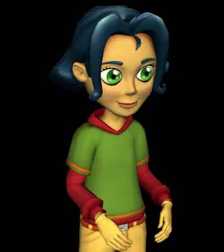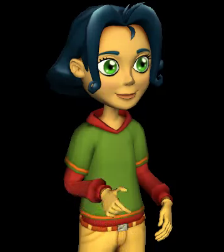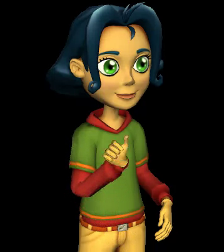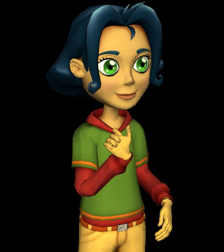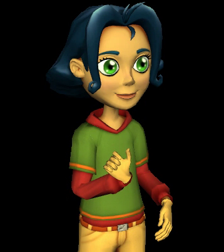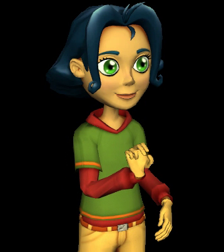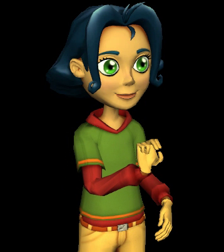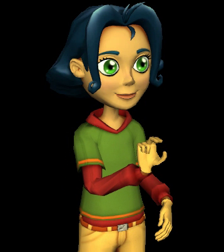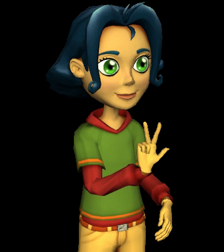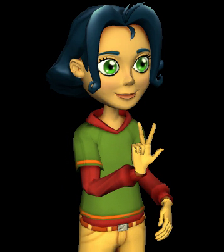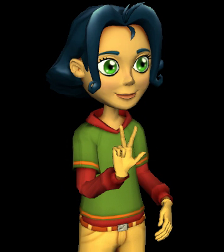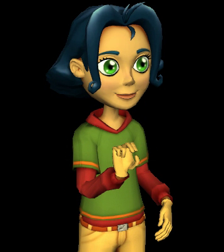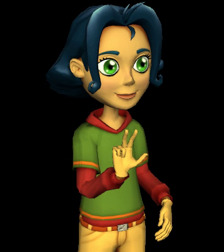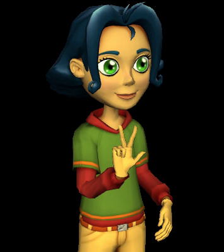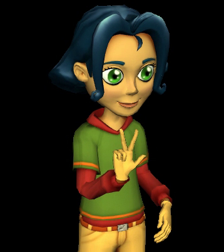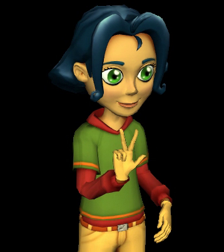راكب